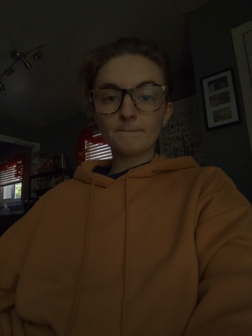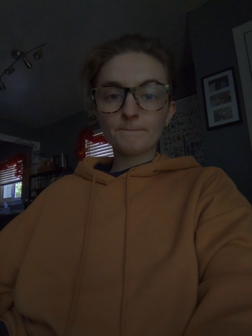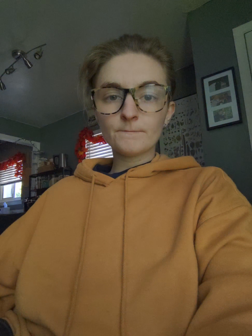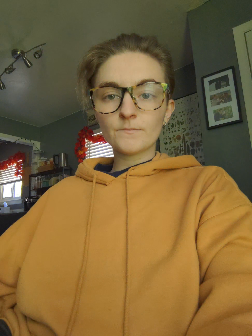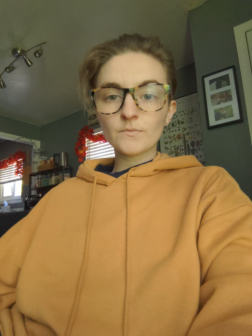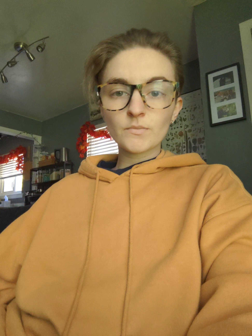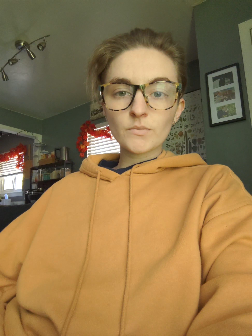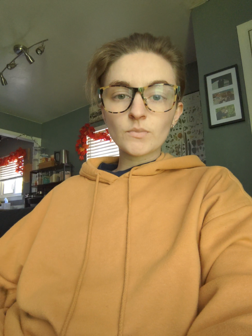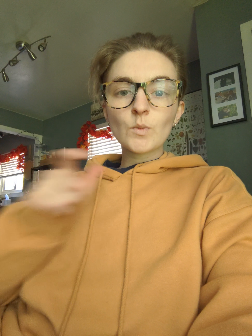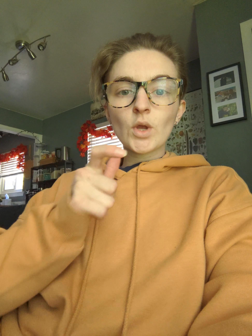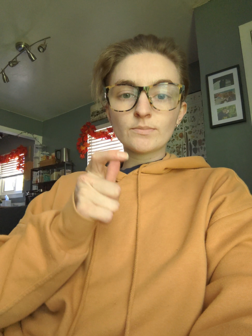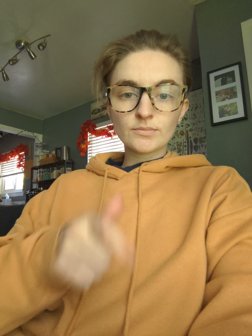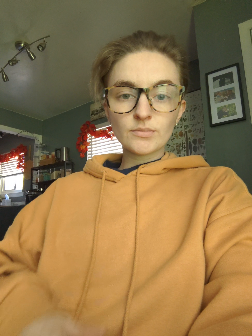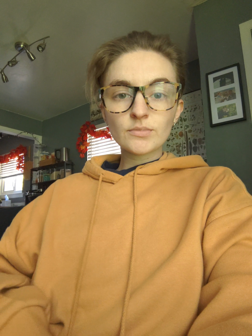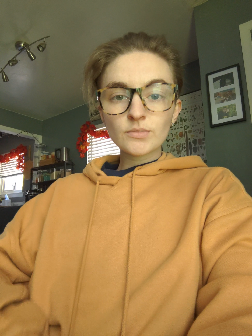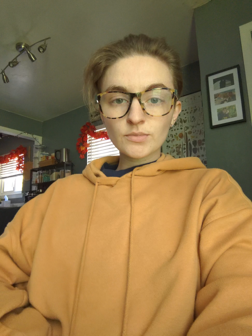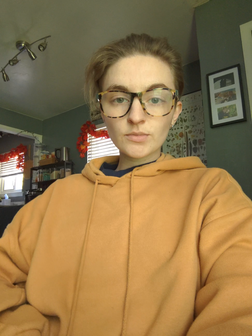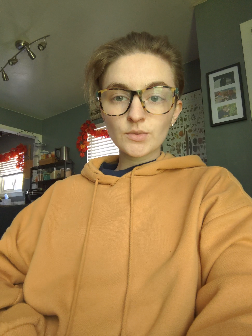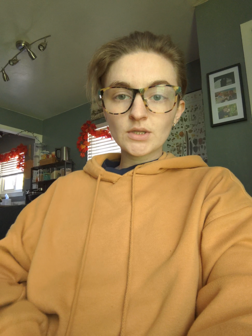run